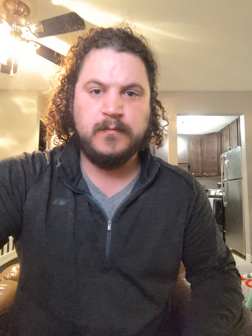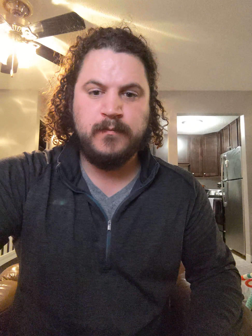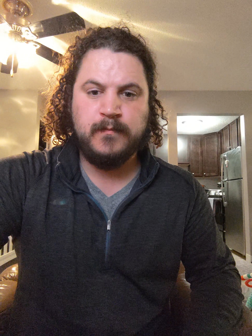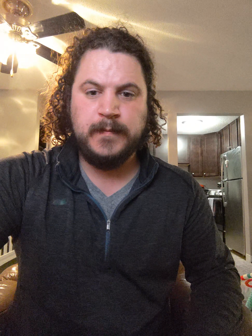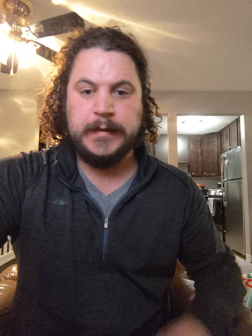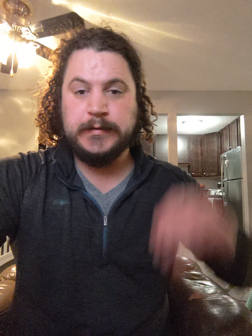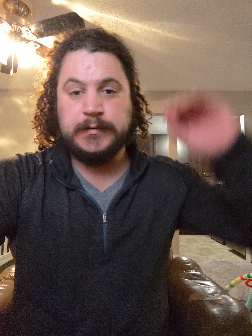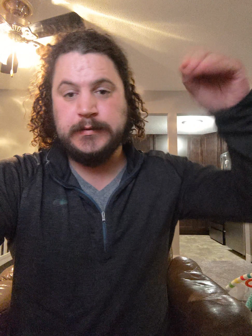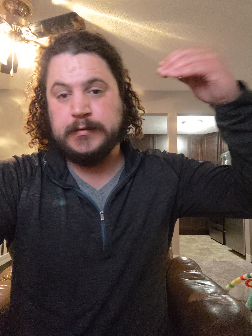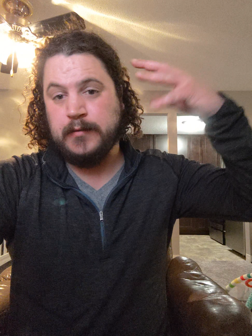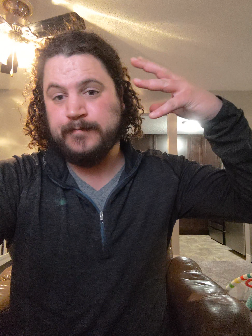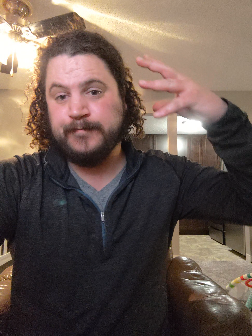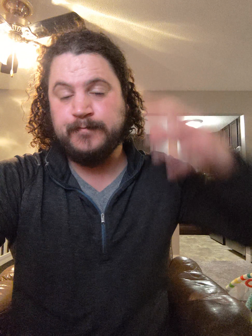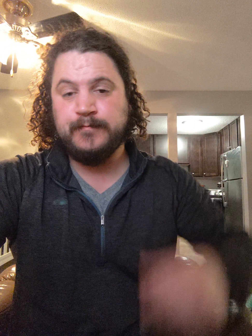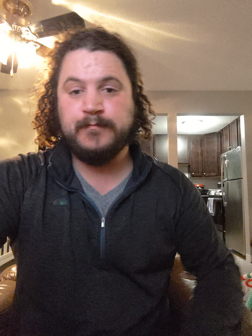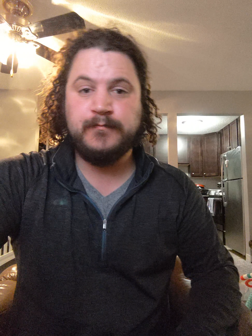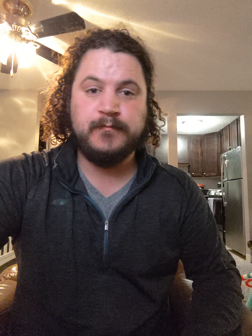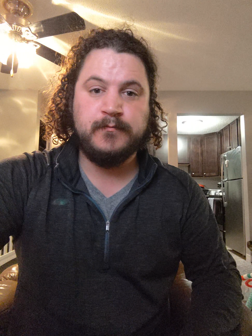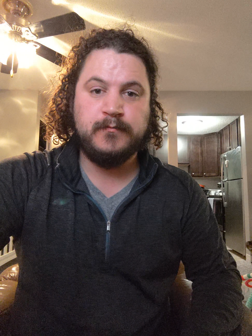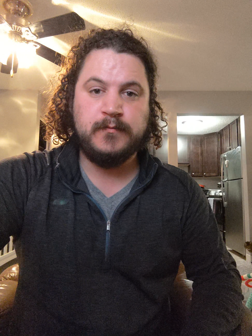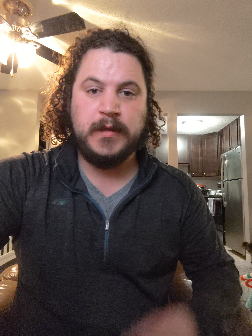sun